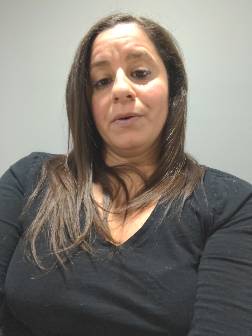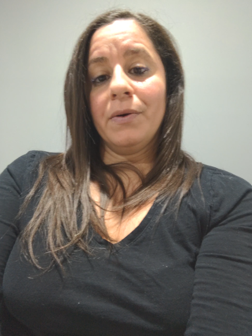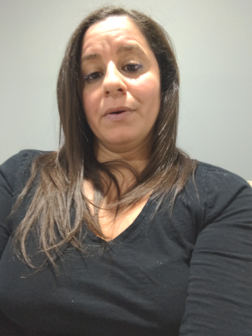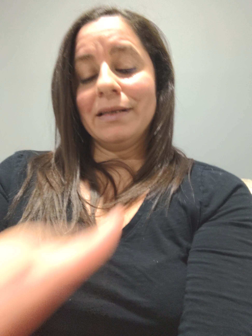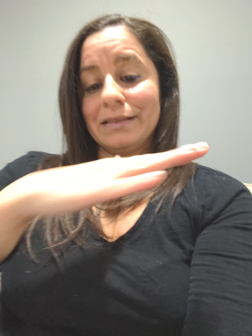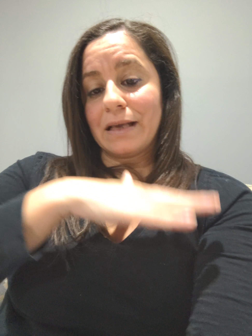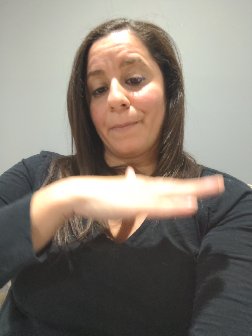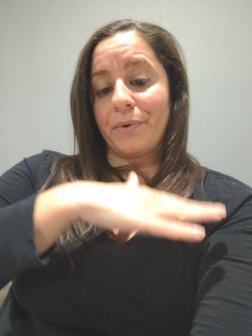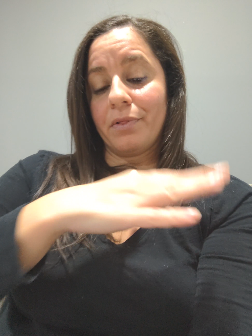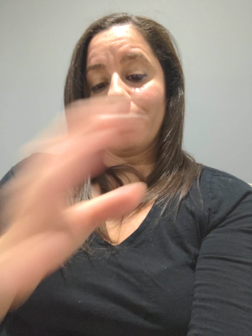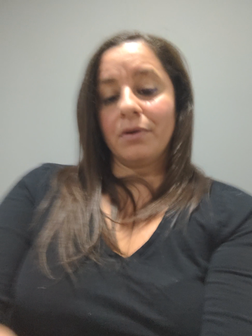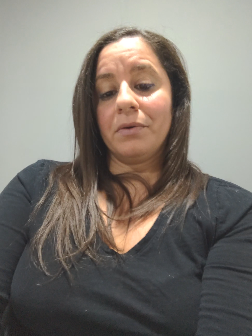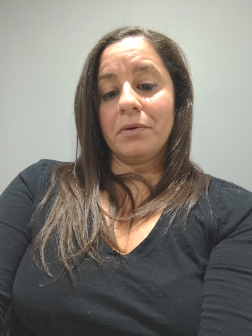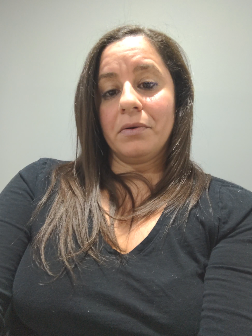table